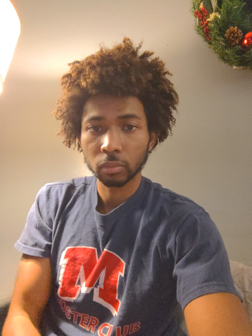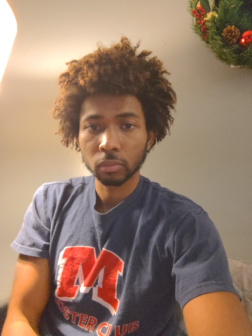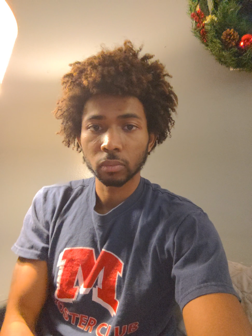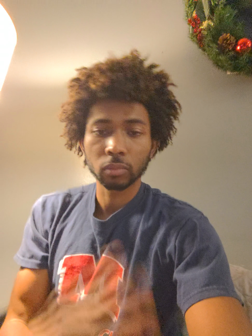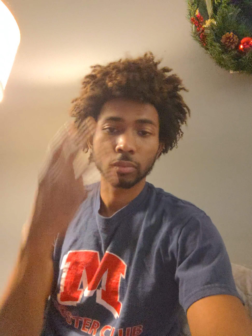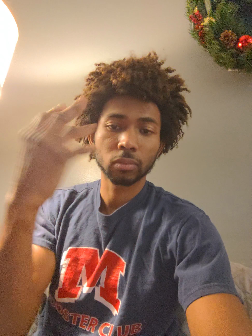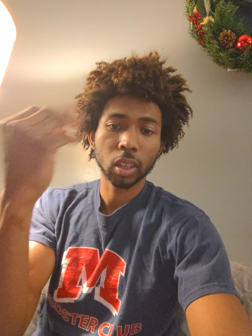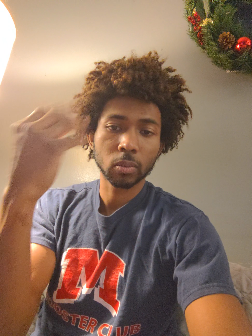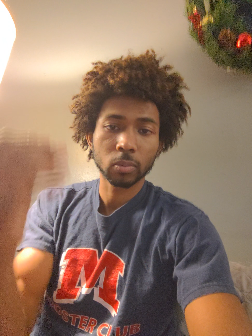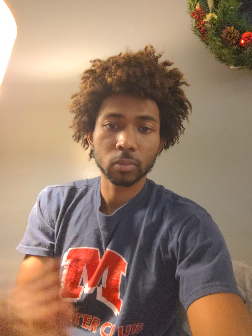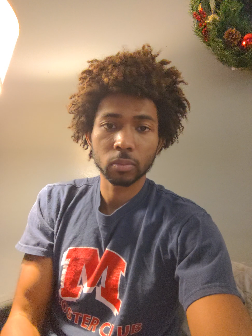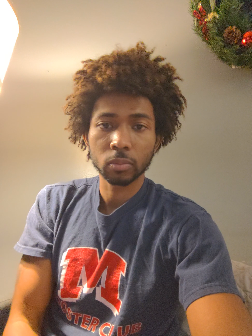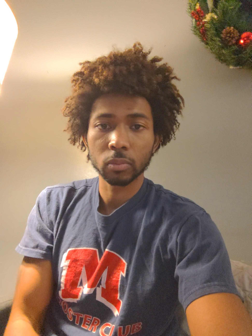outside